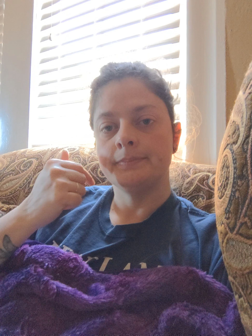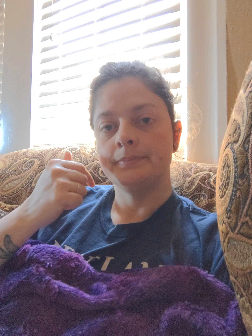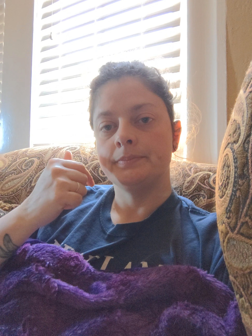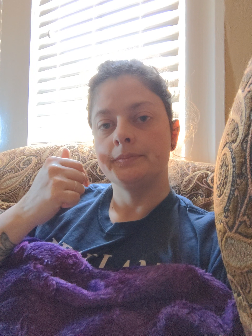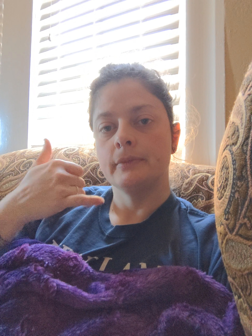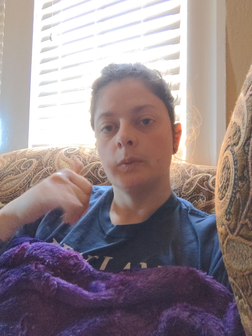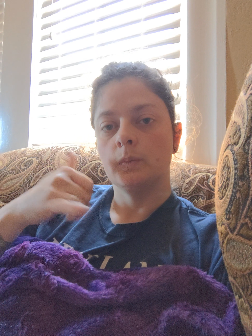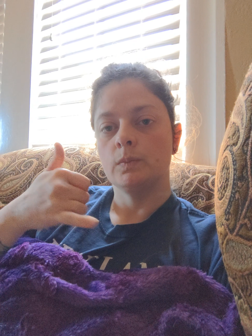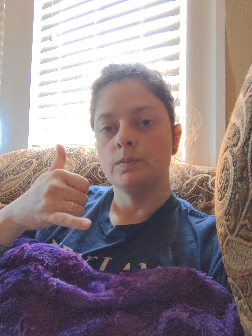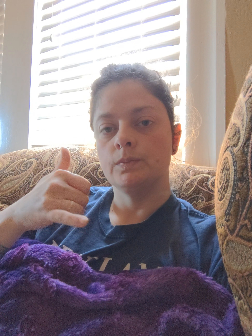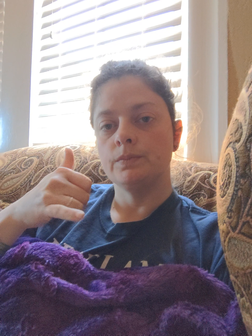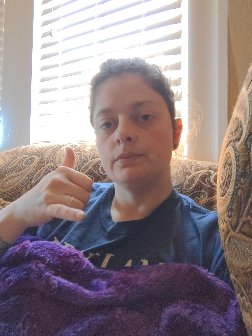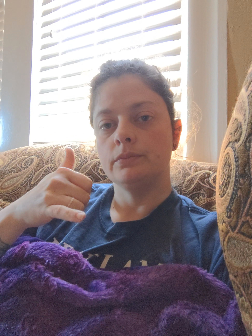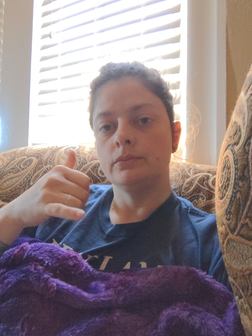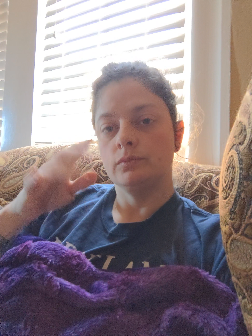yellow